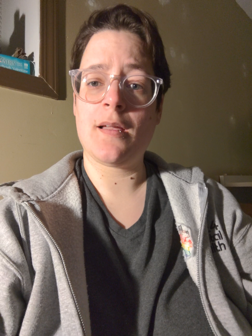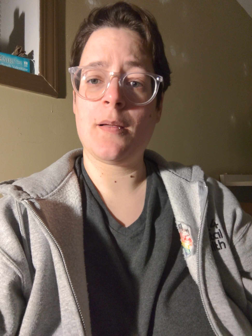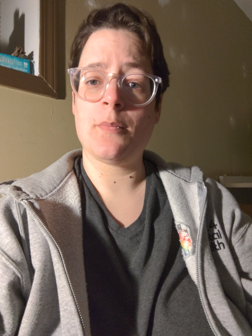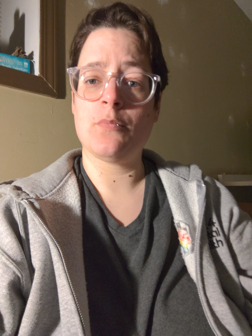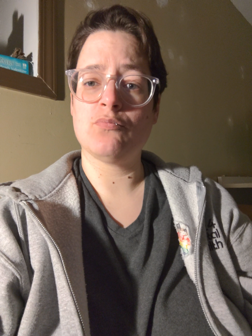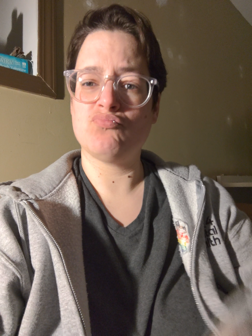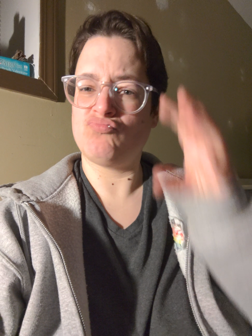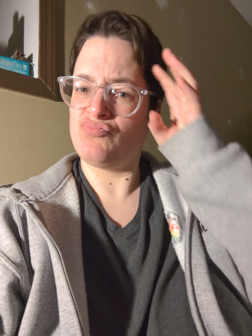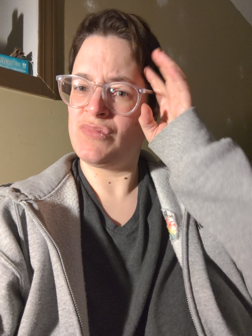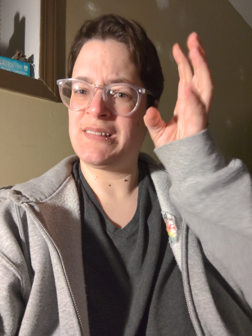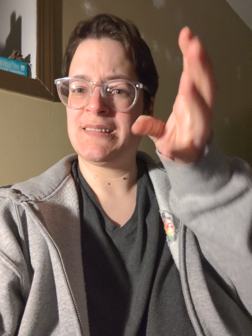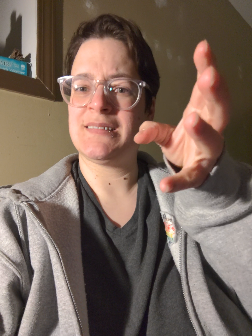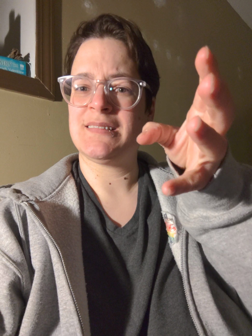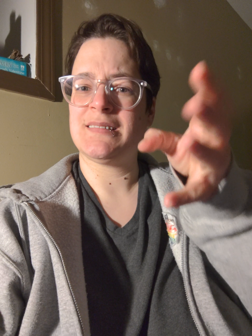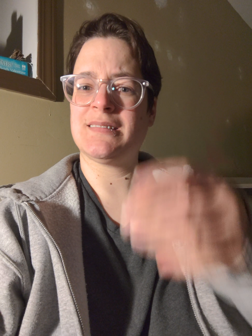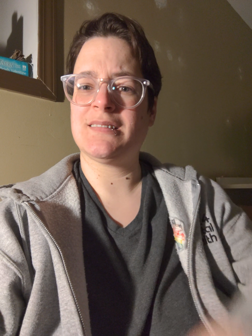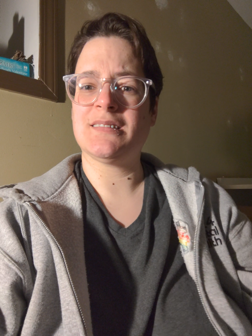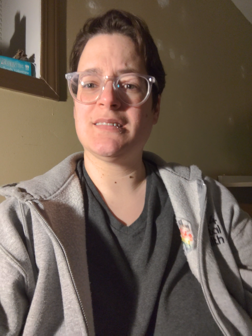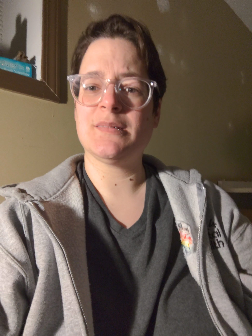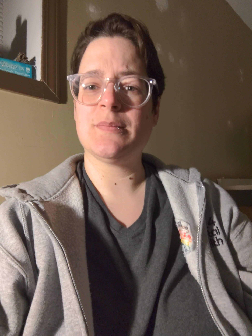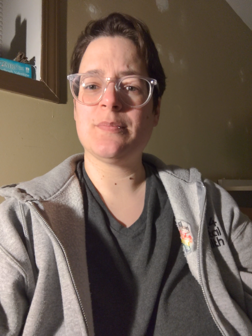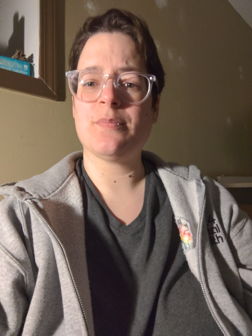pretend